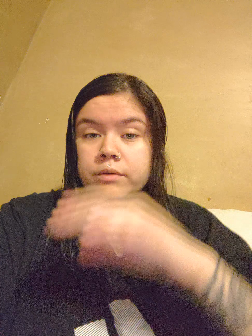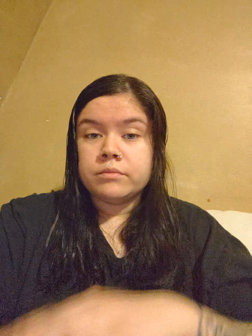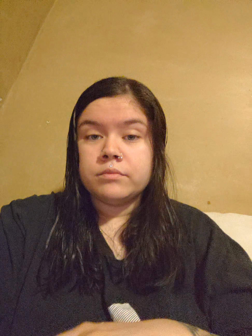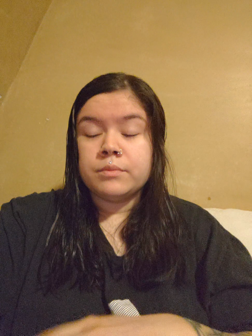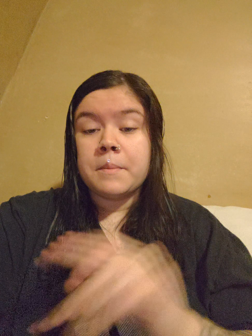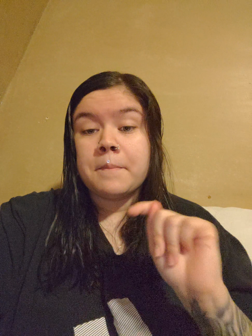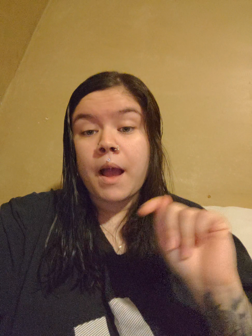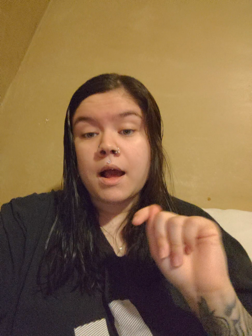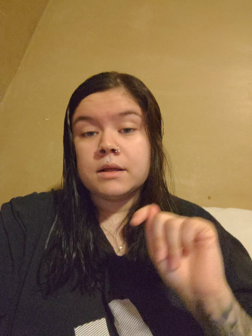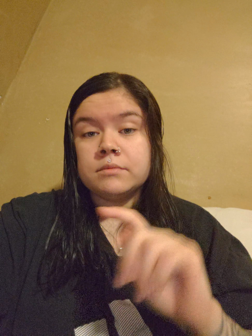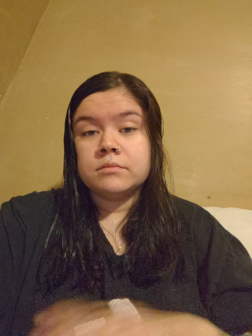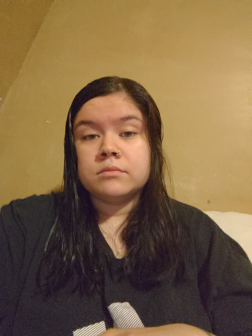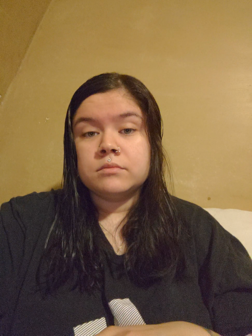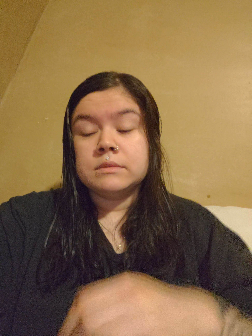potty